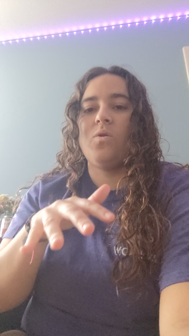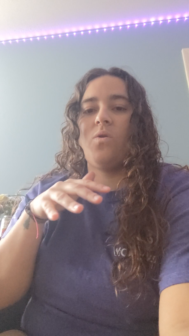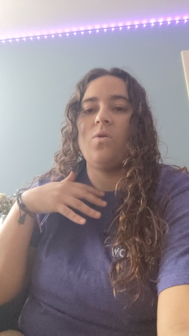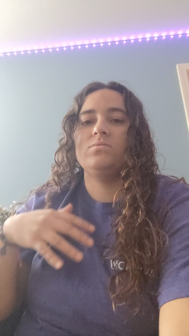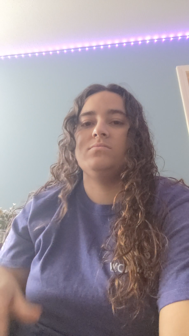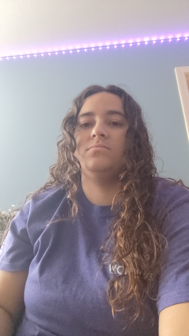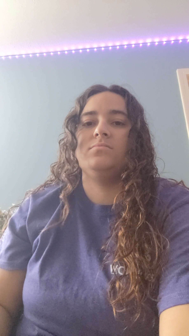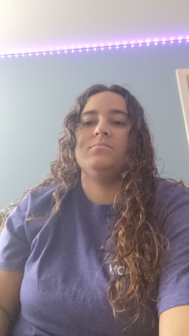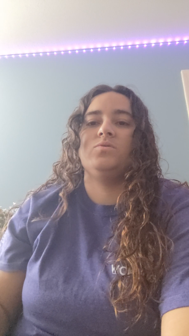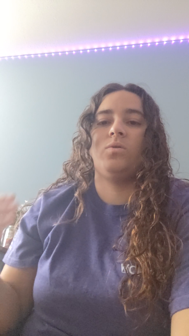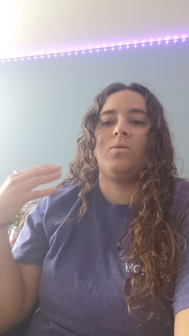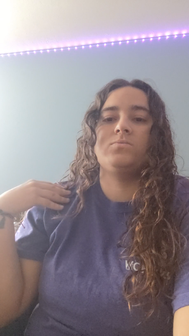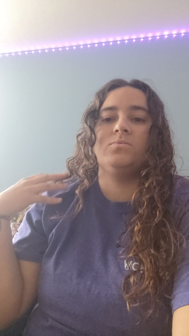shoulder